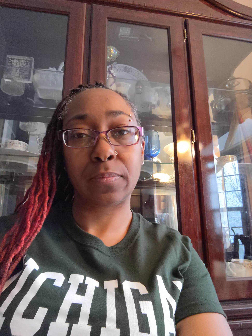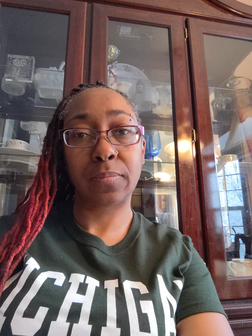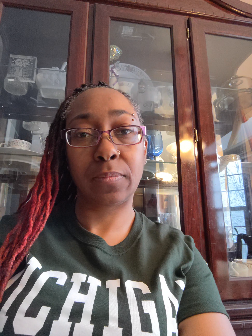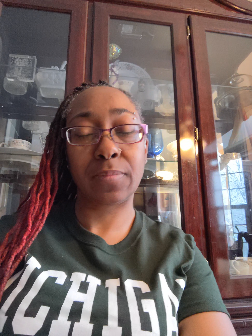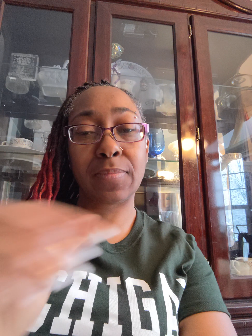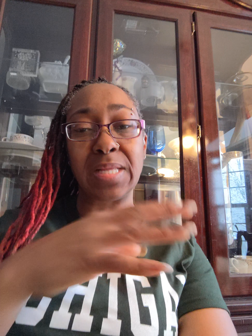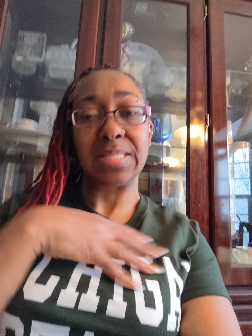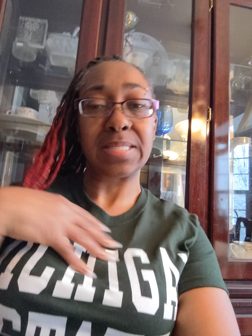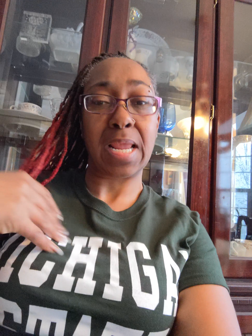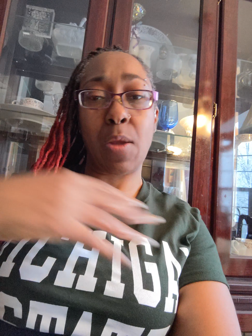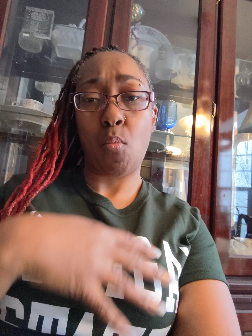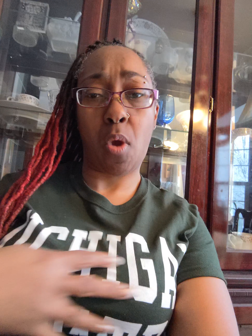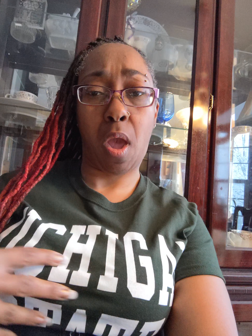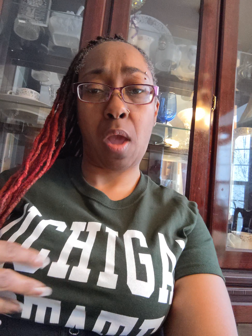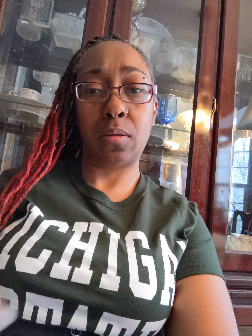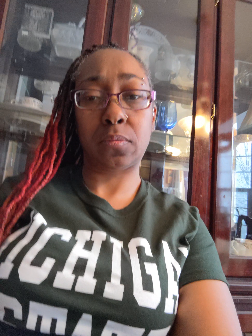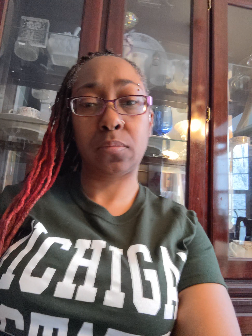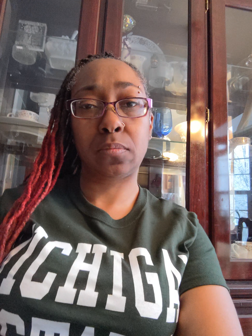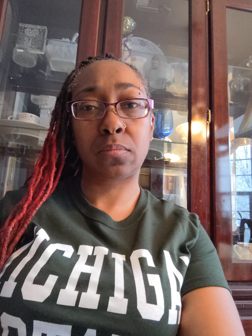zebra